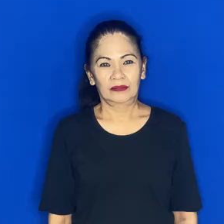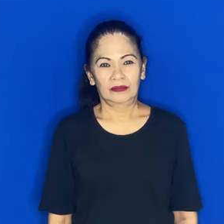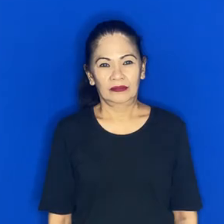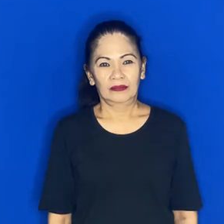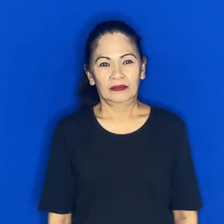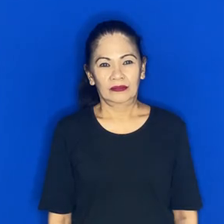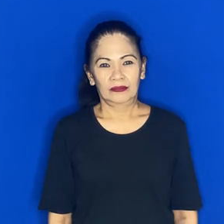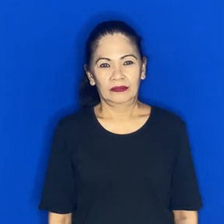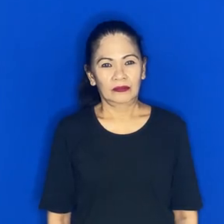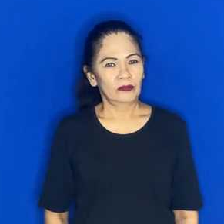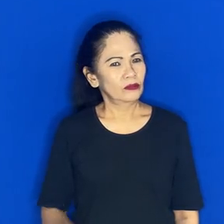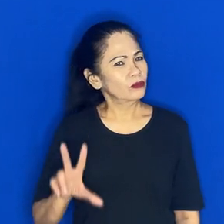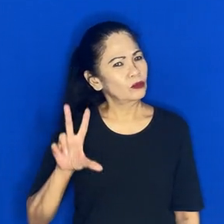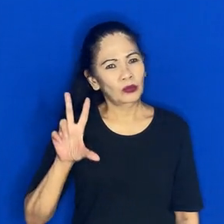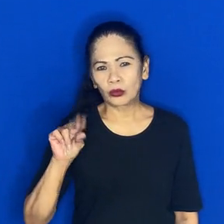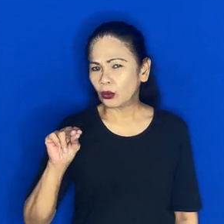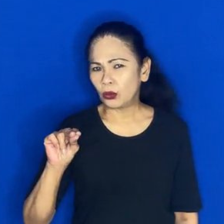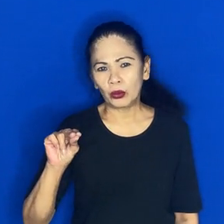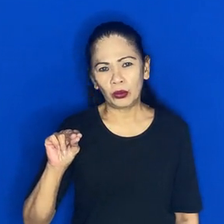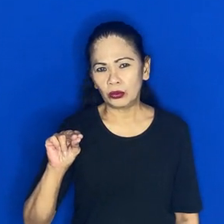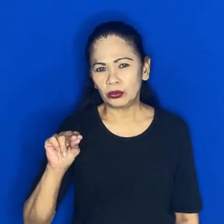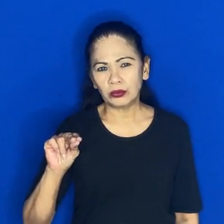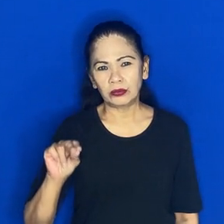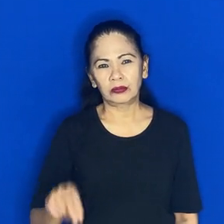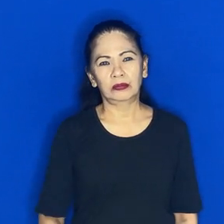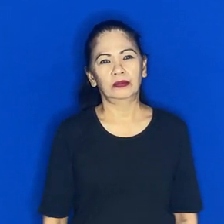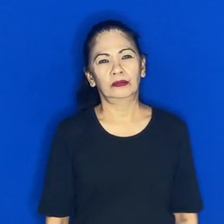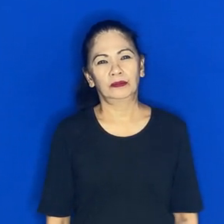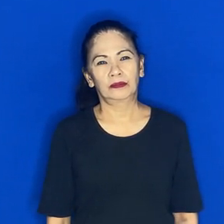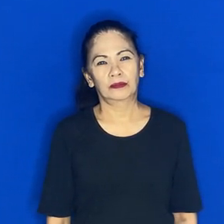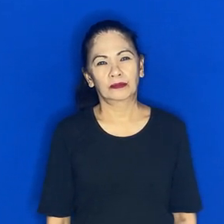no